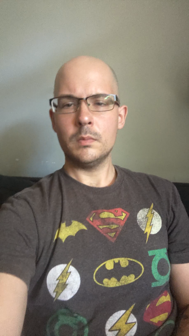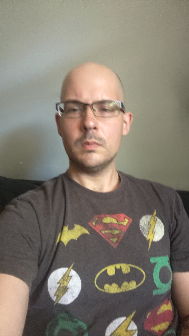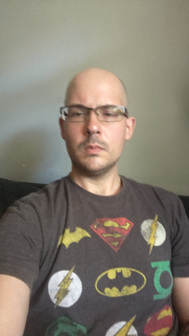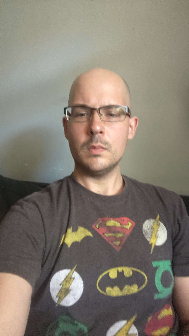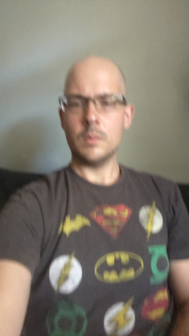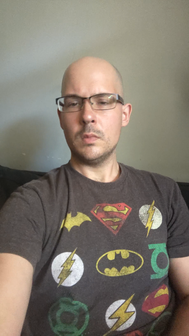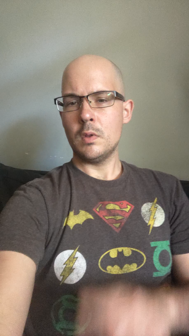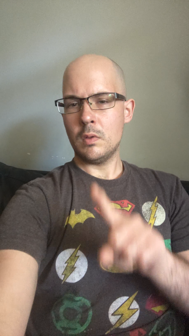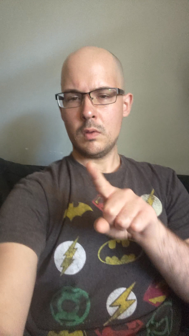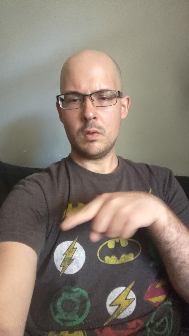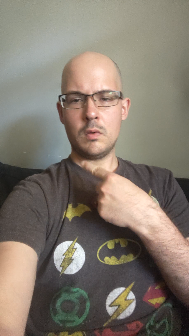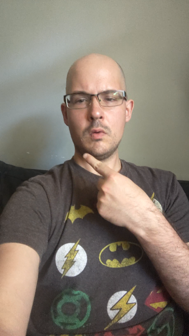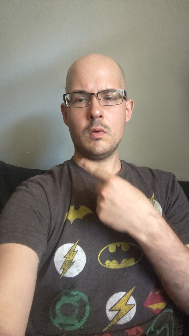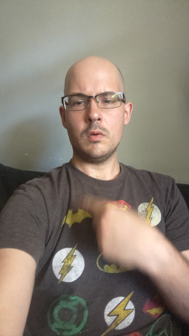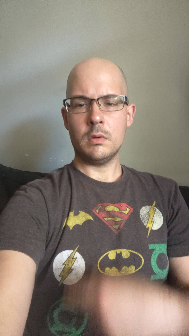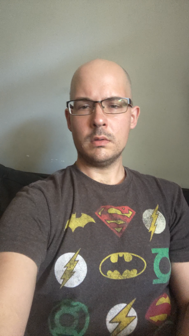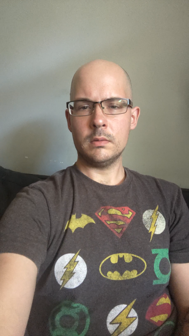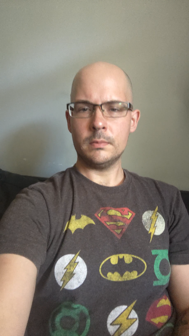long